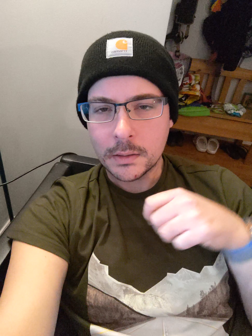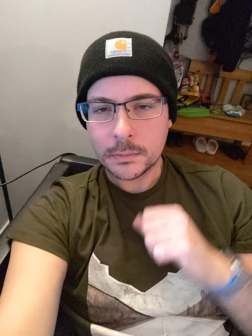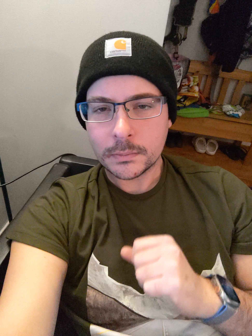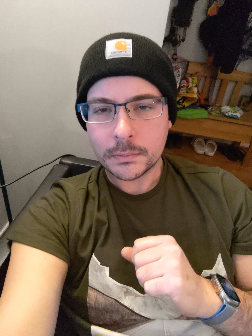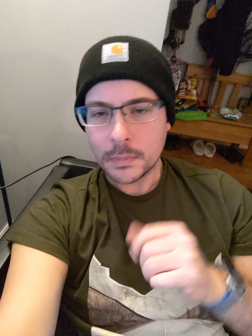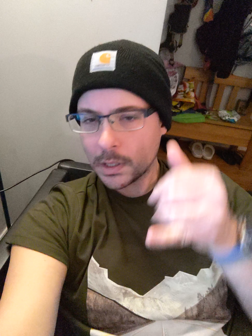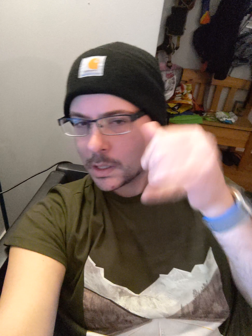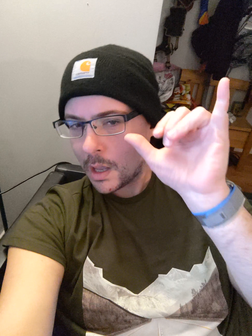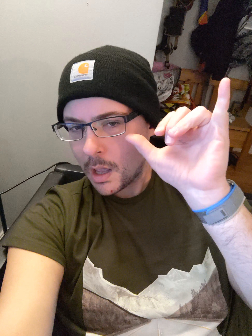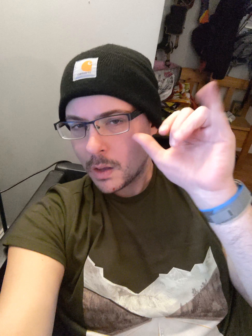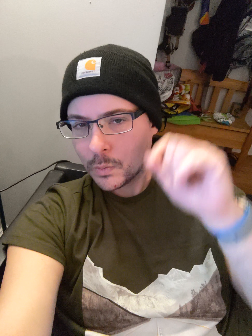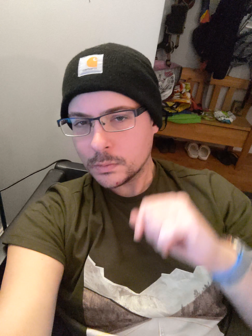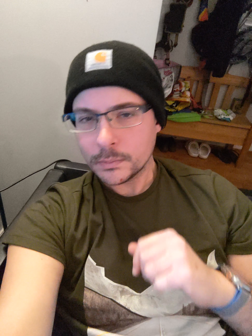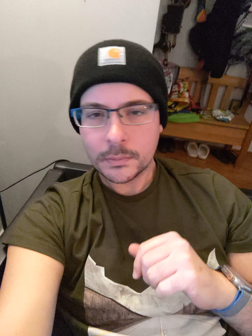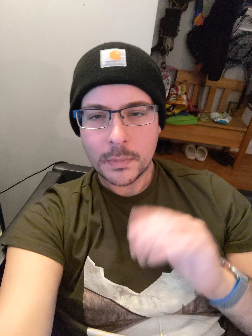cow